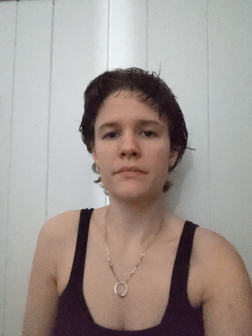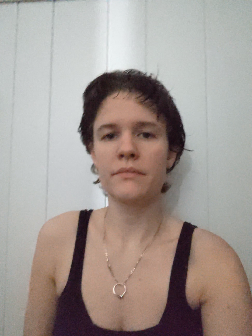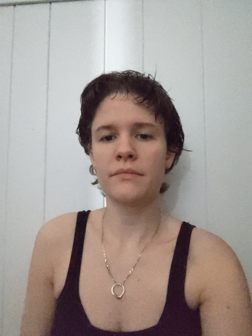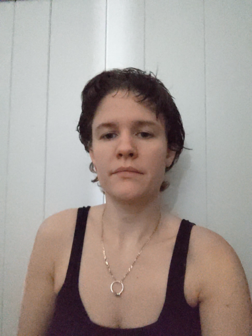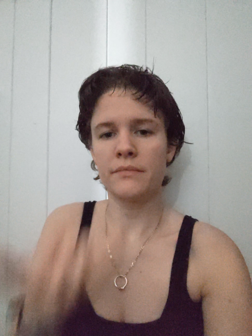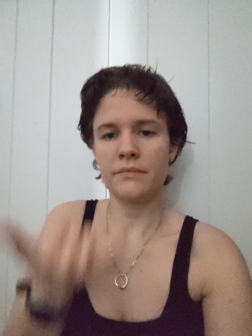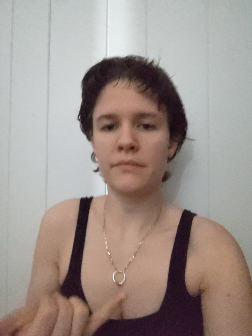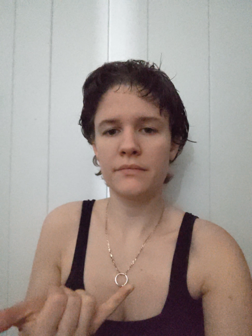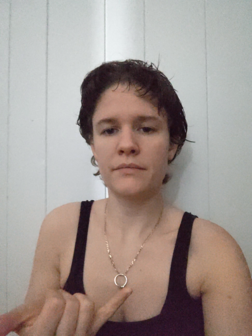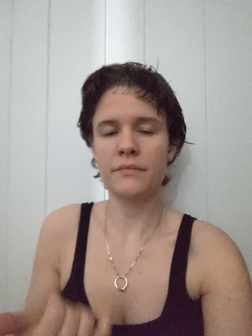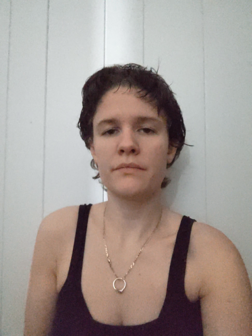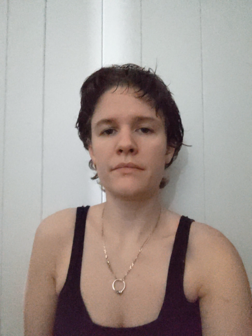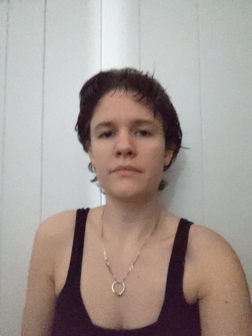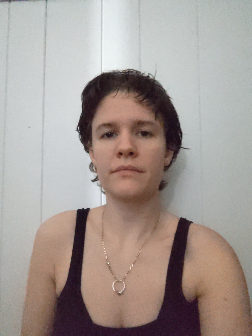now